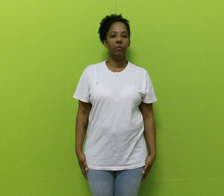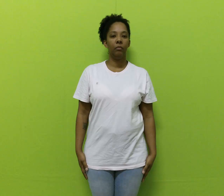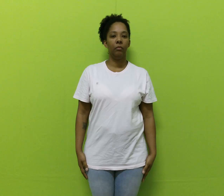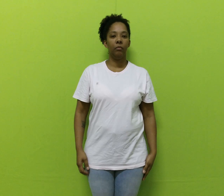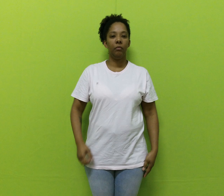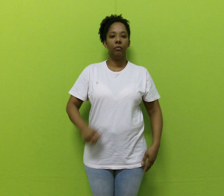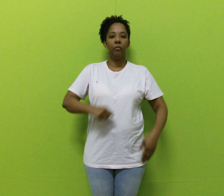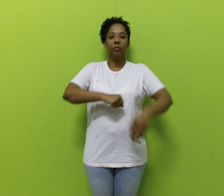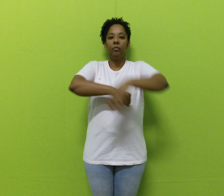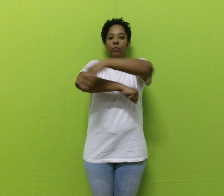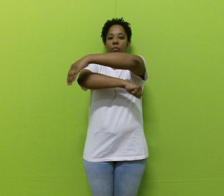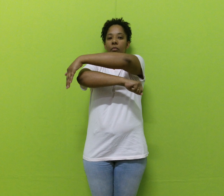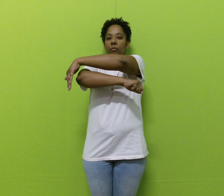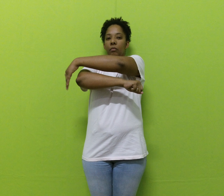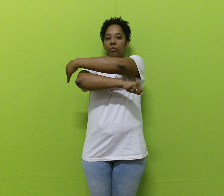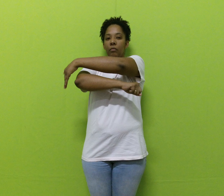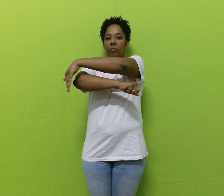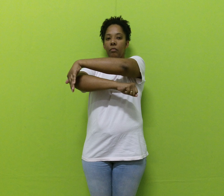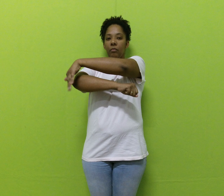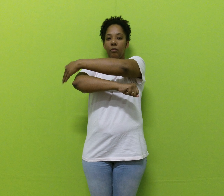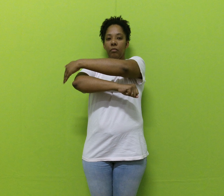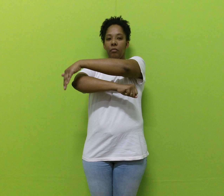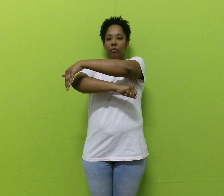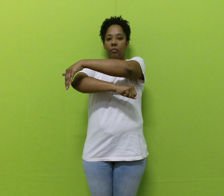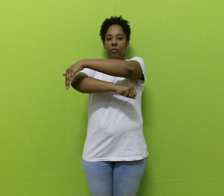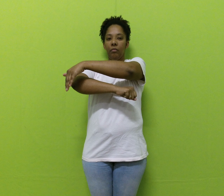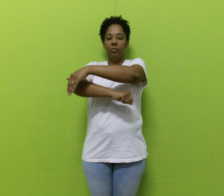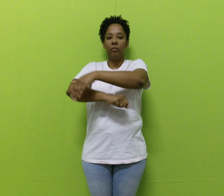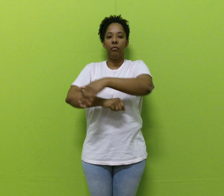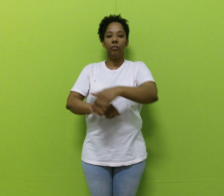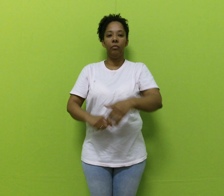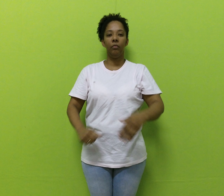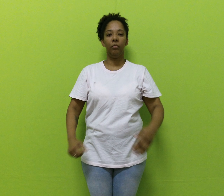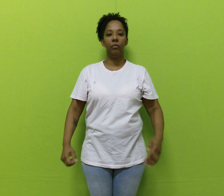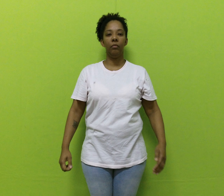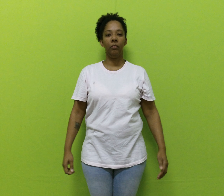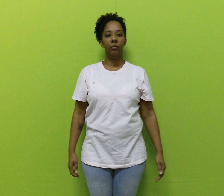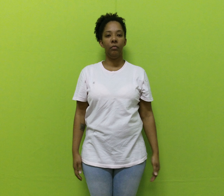esquina